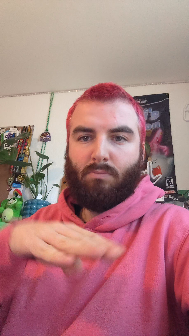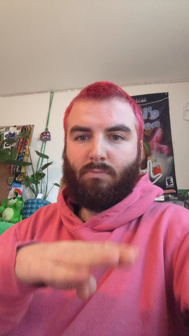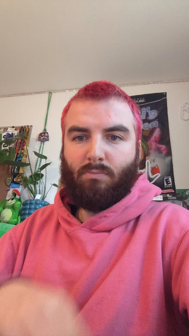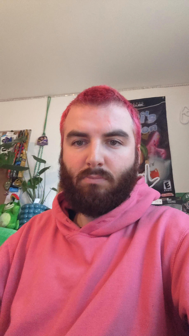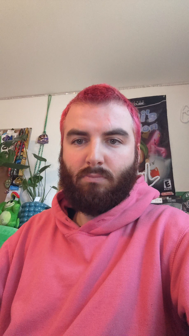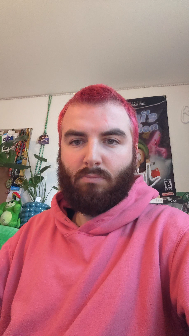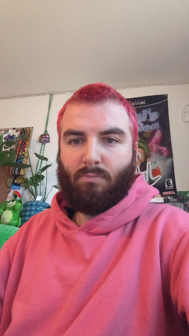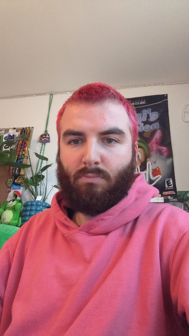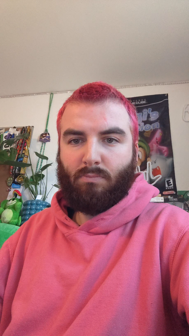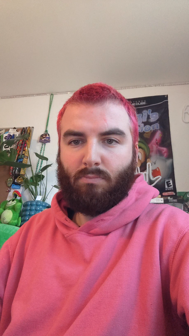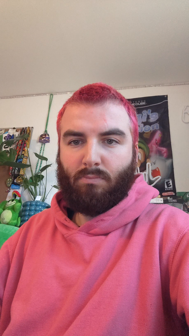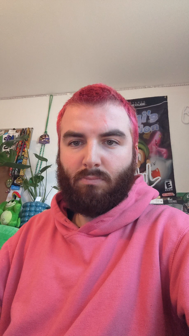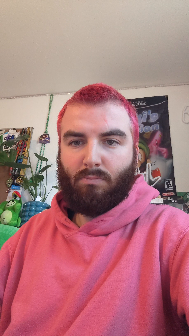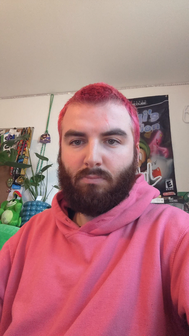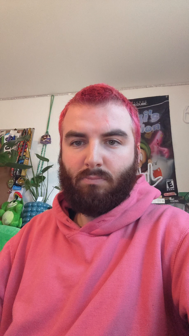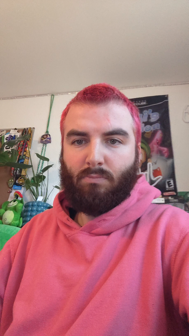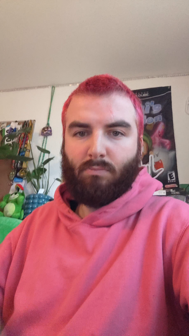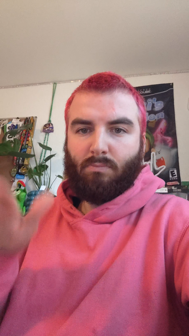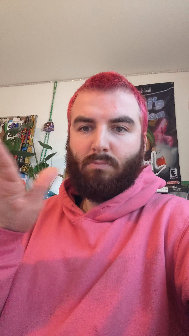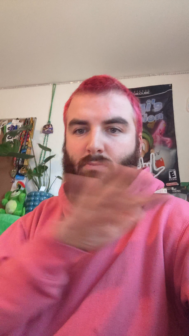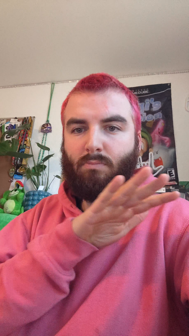full